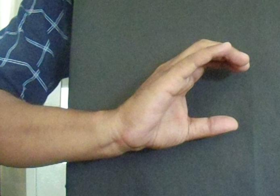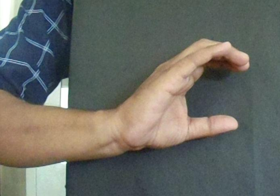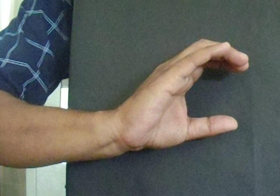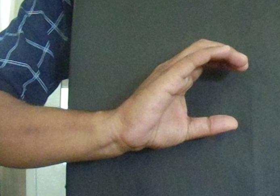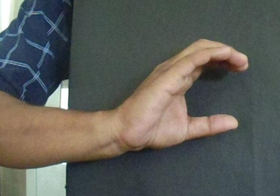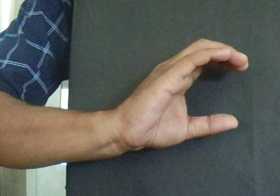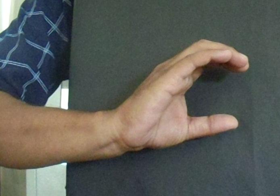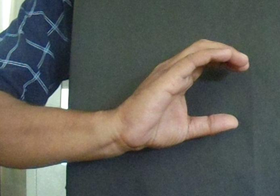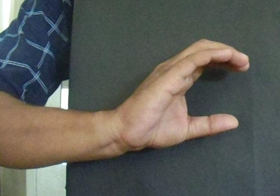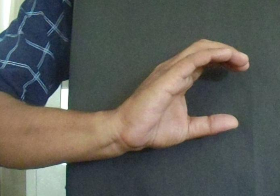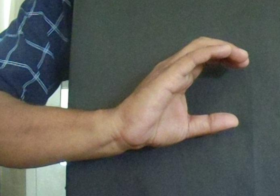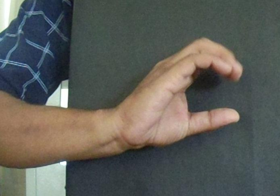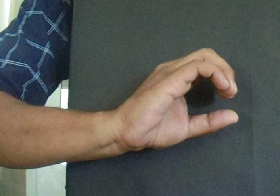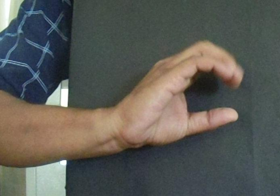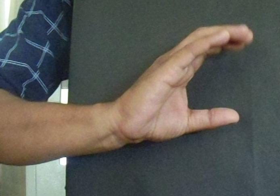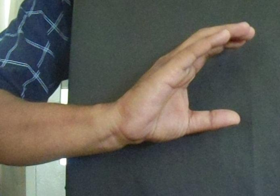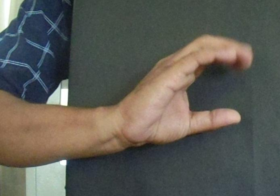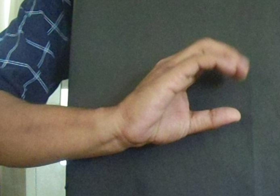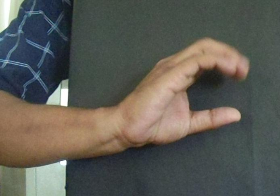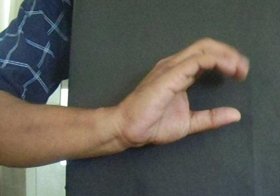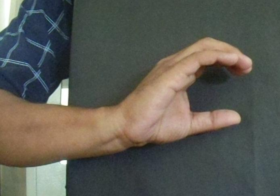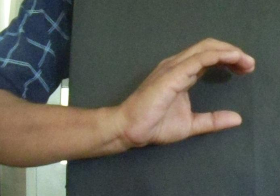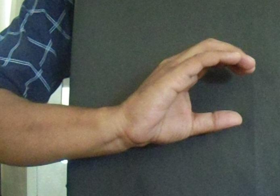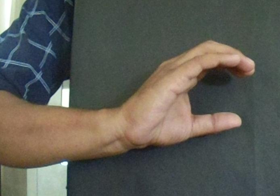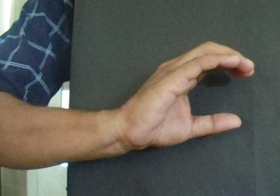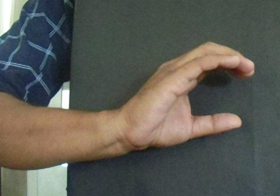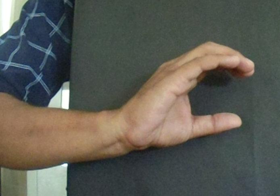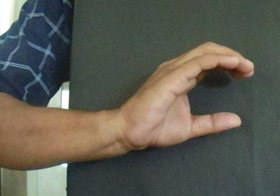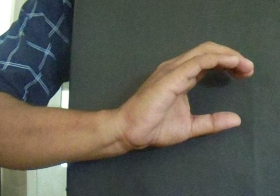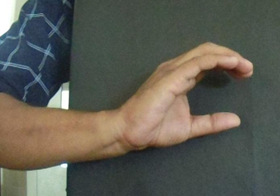pain